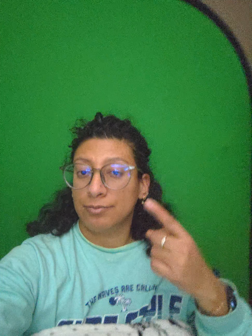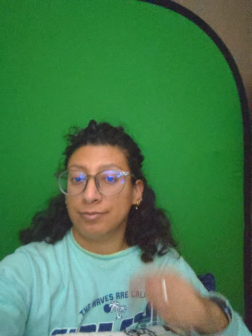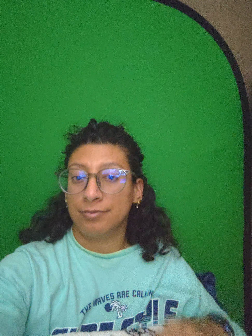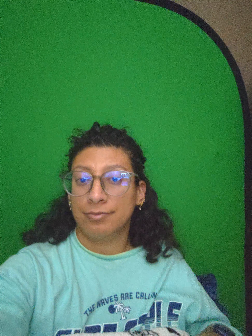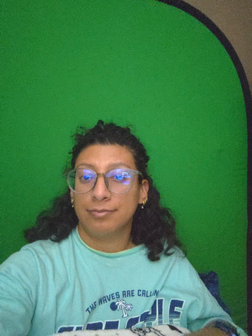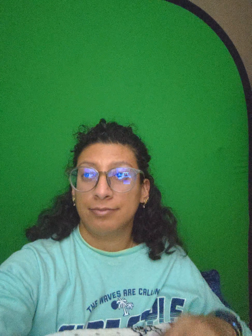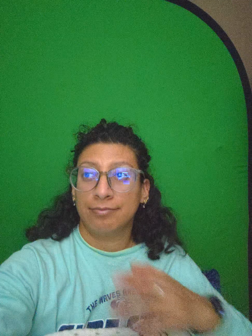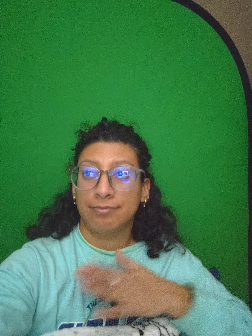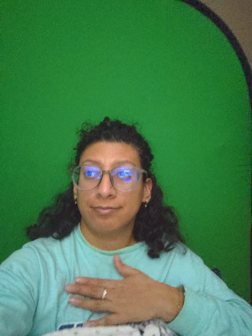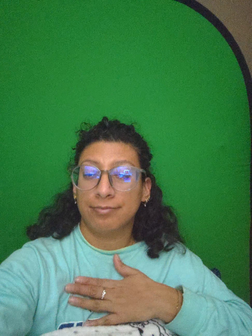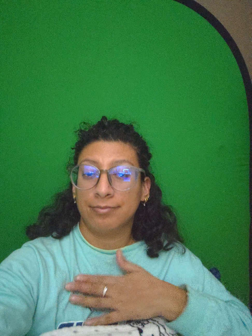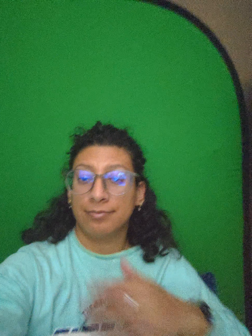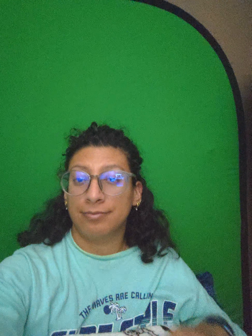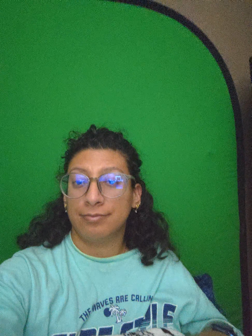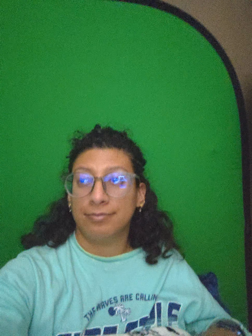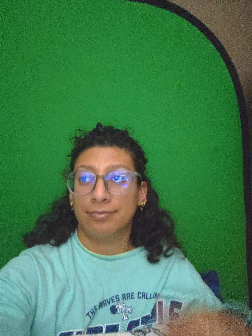my